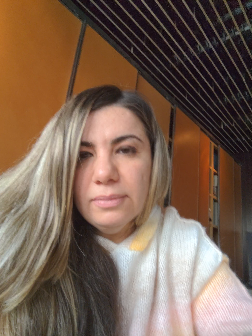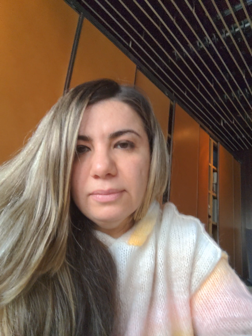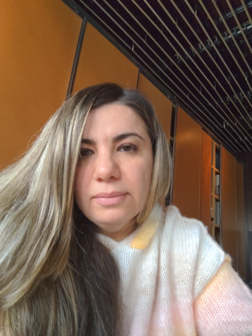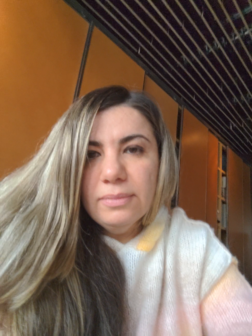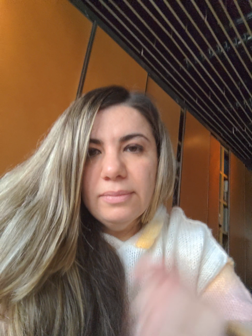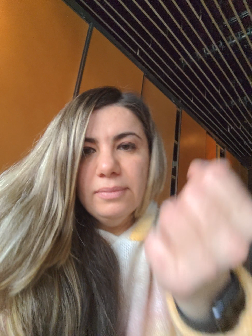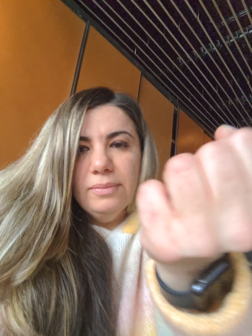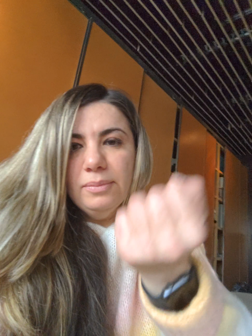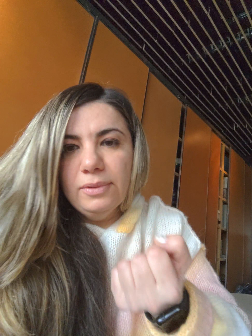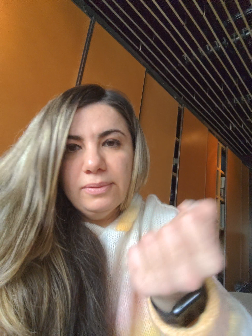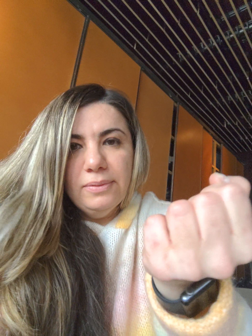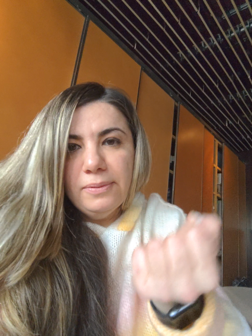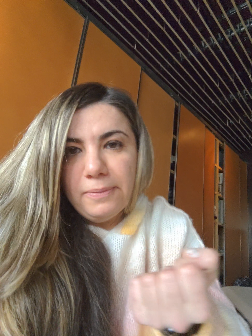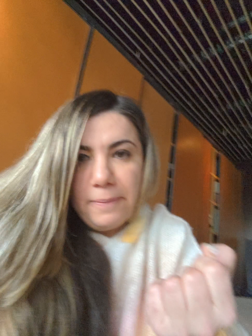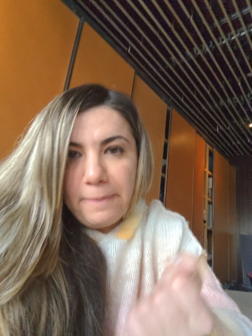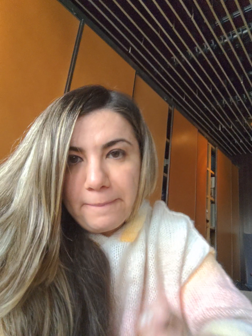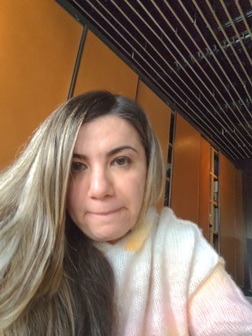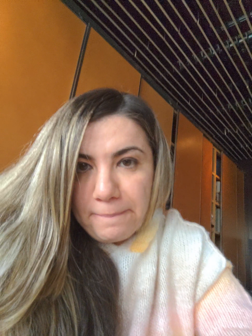drawer